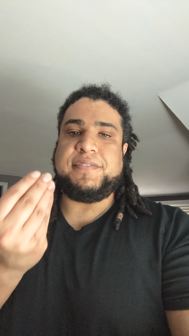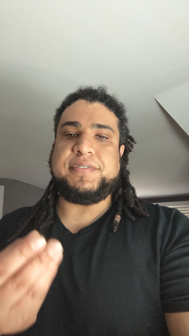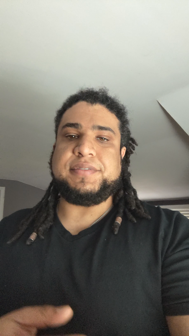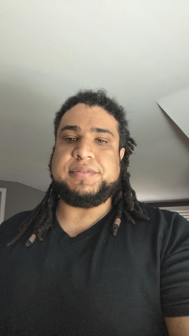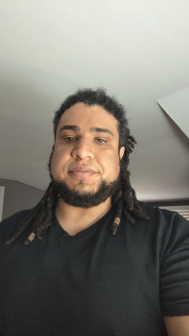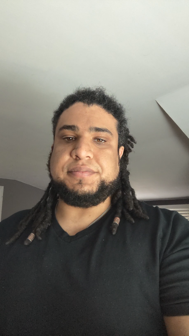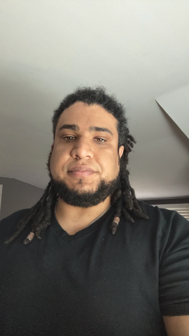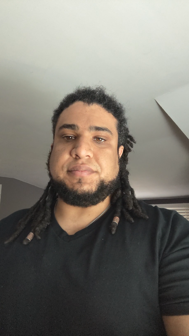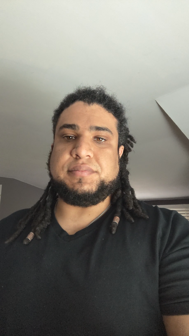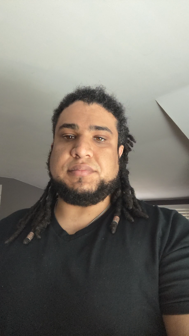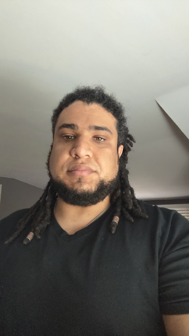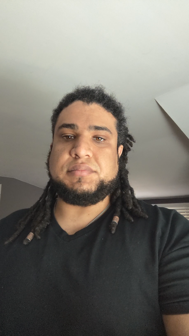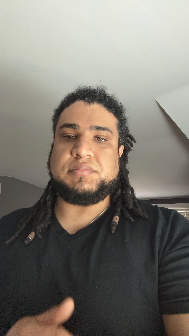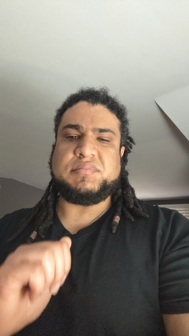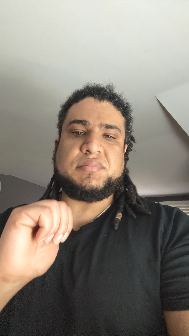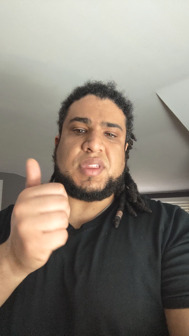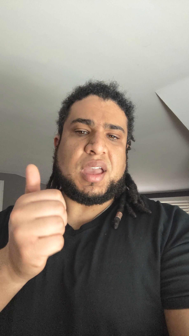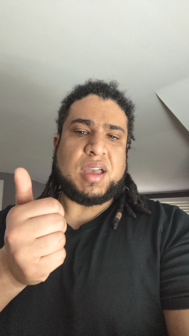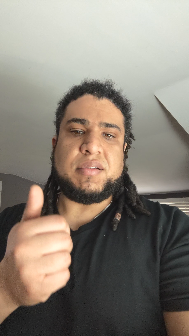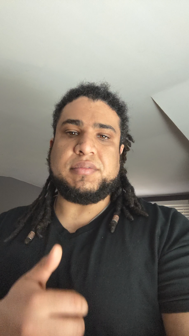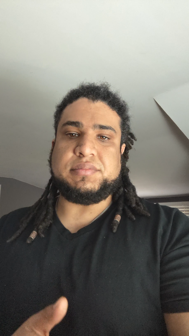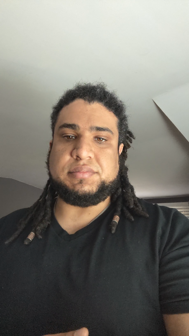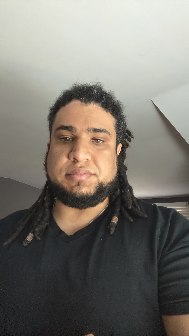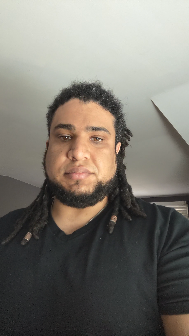how